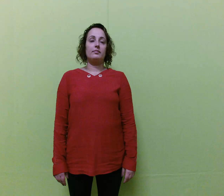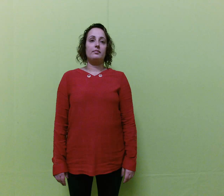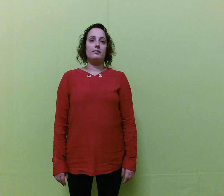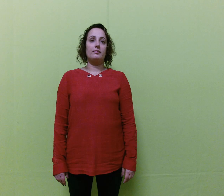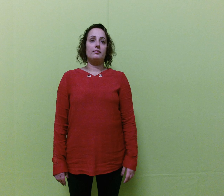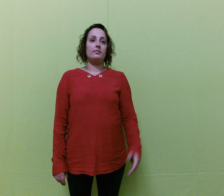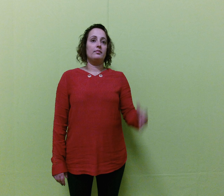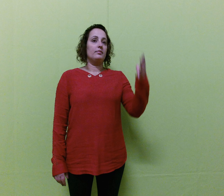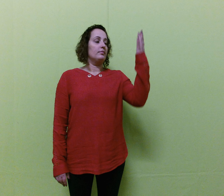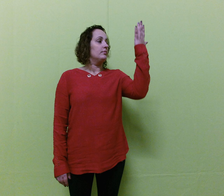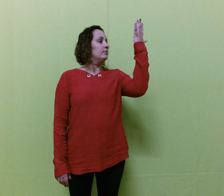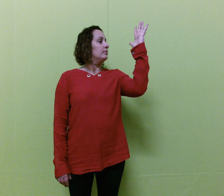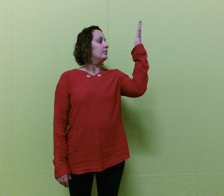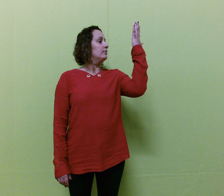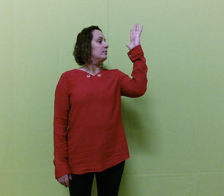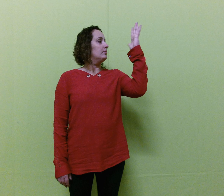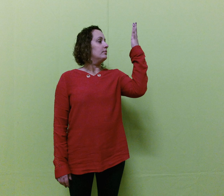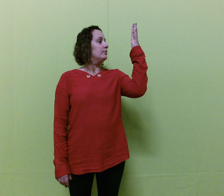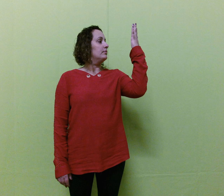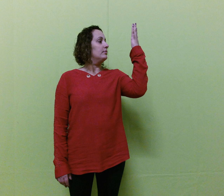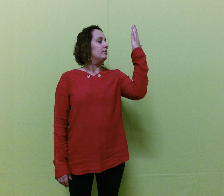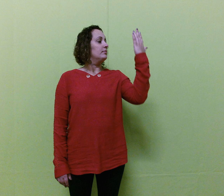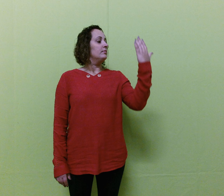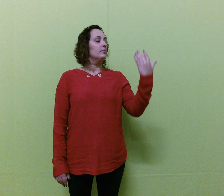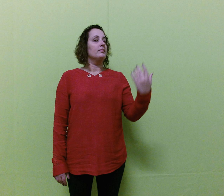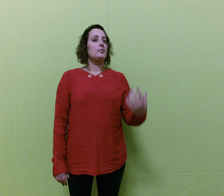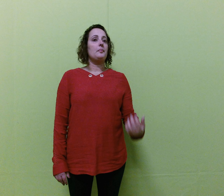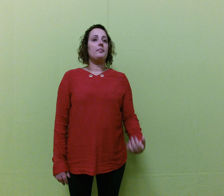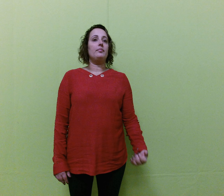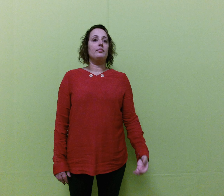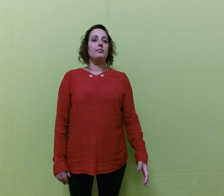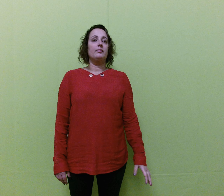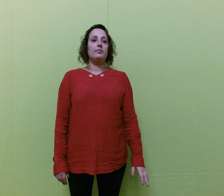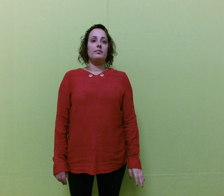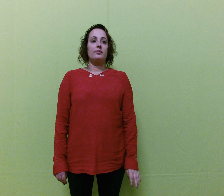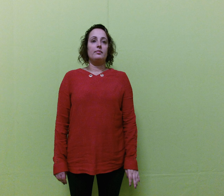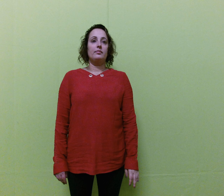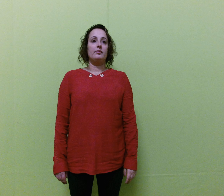espelho